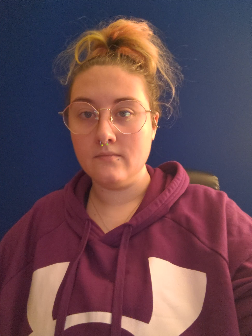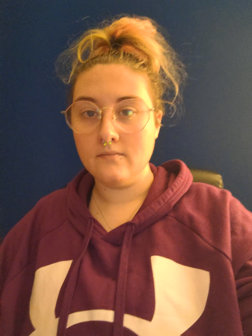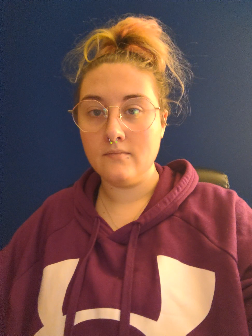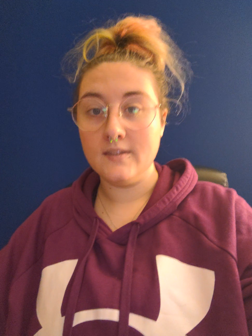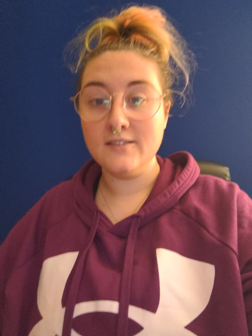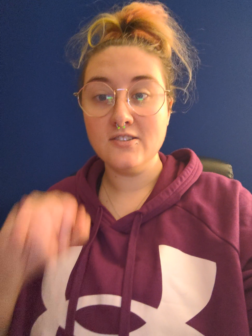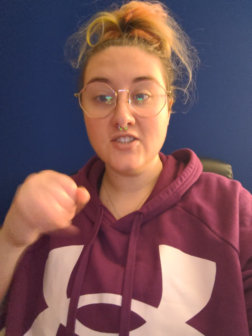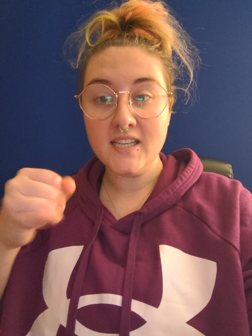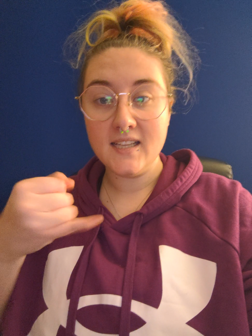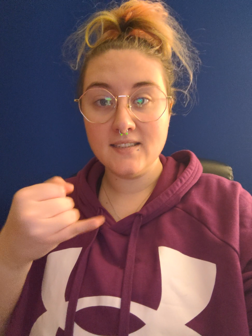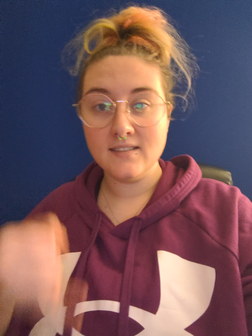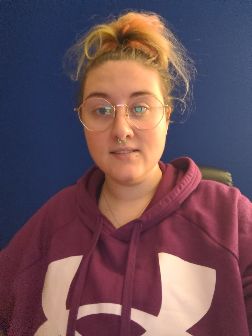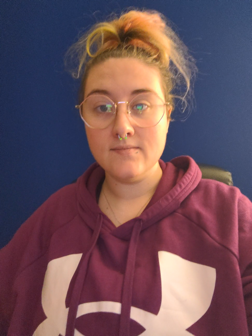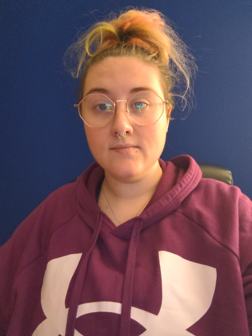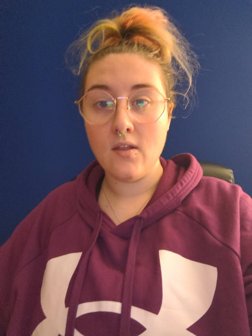jeans